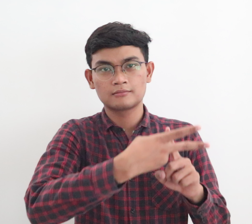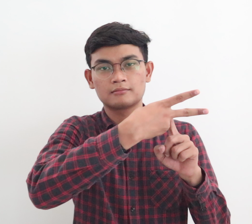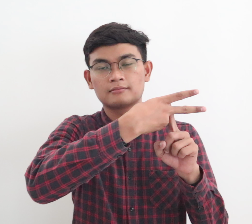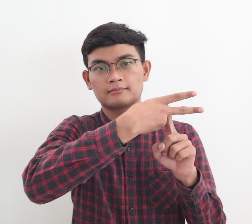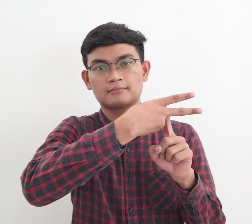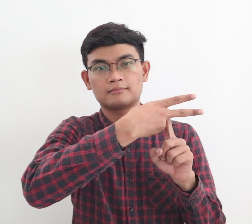F